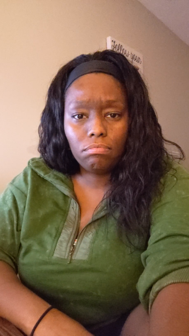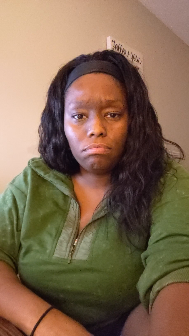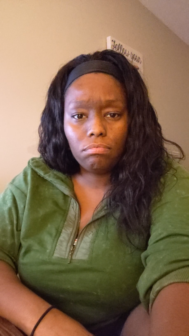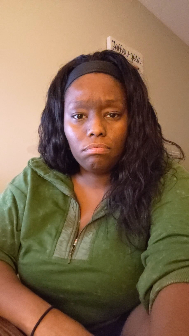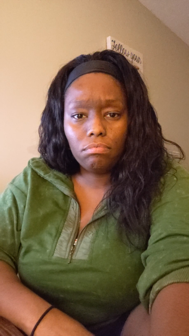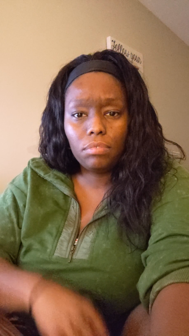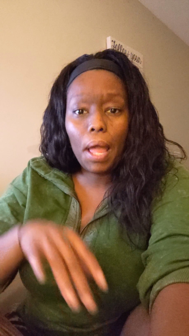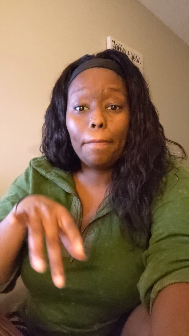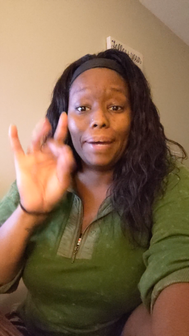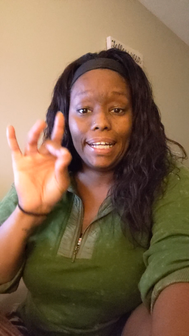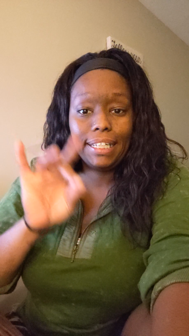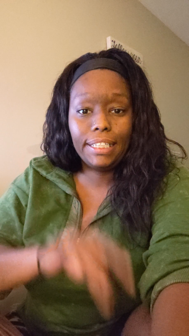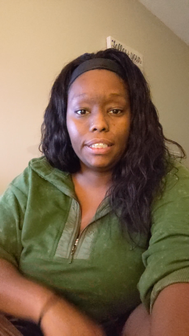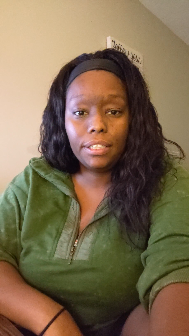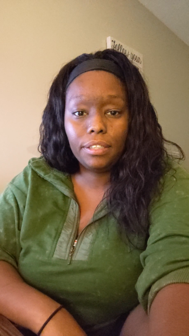pick